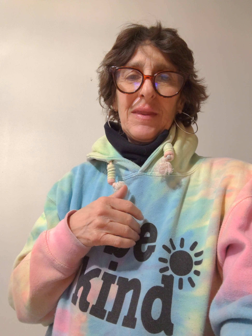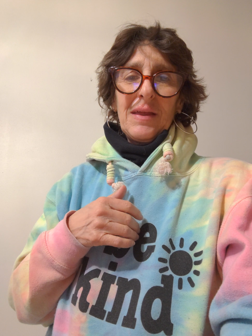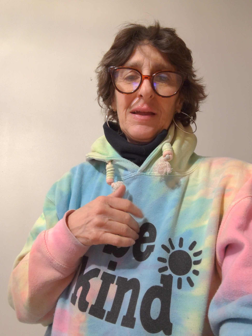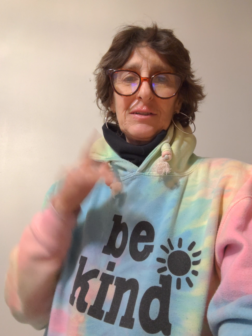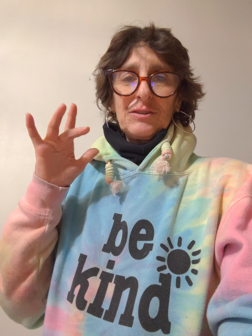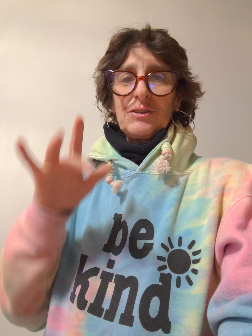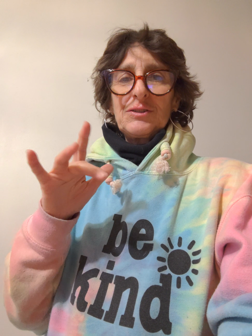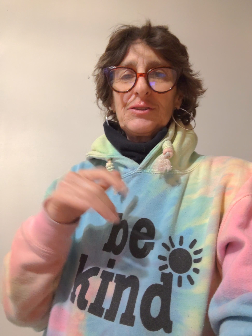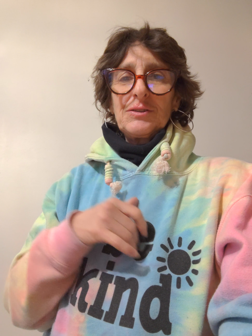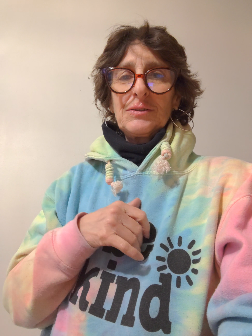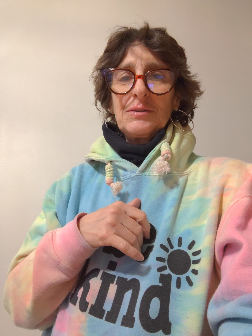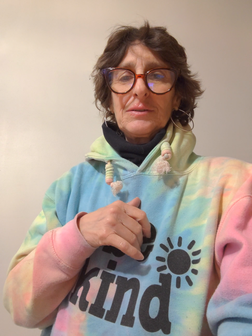touch